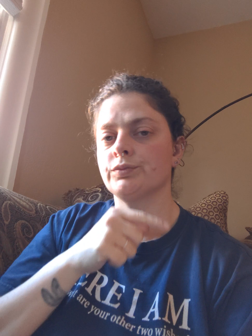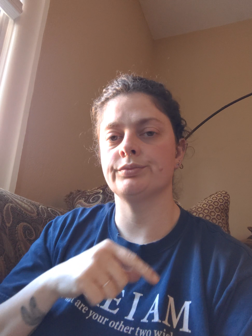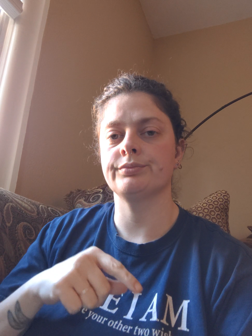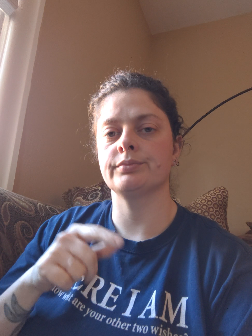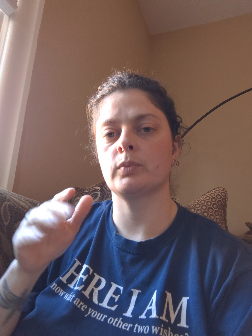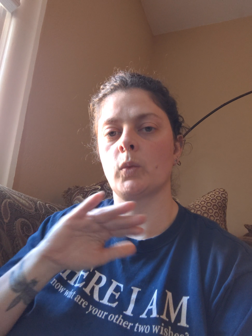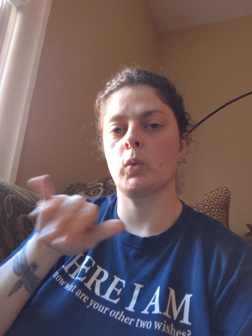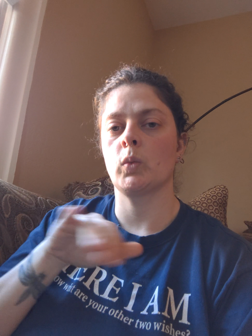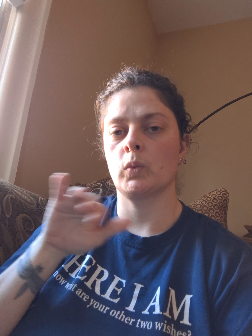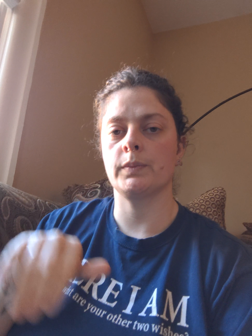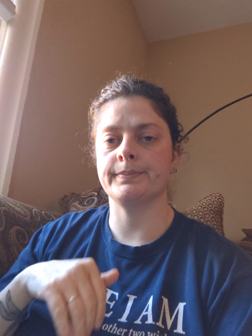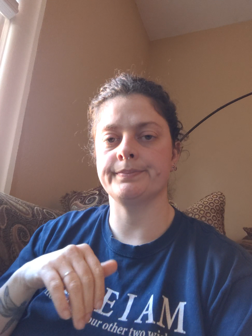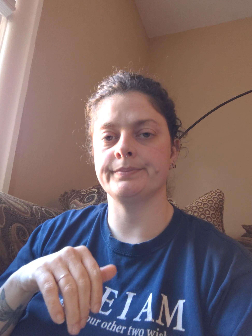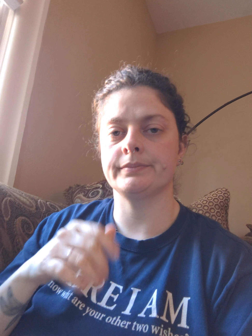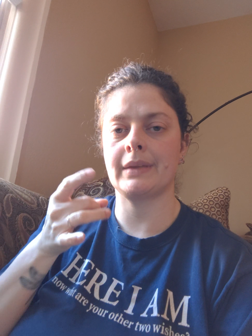pool